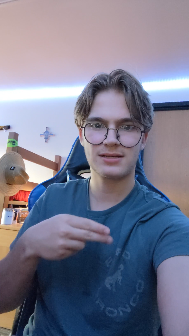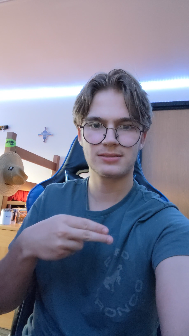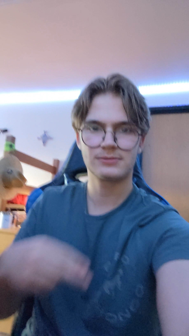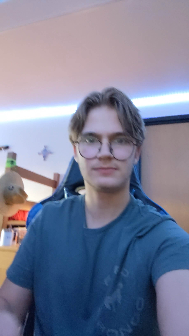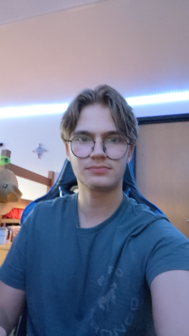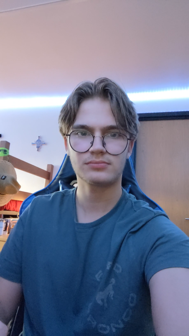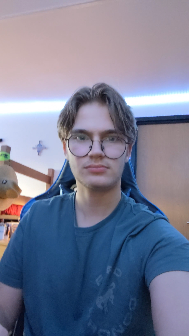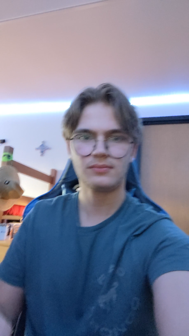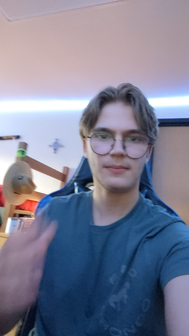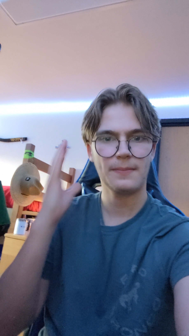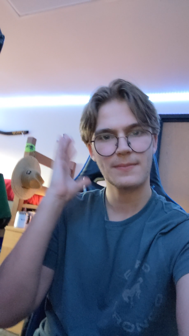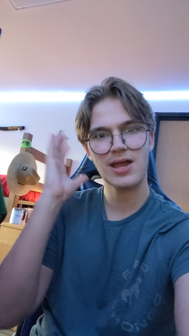pillow